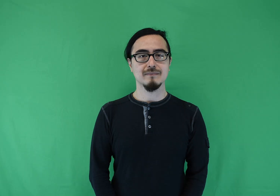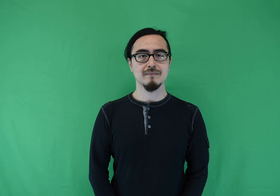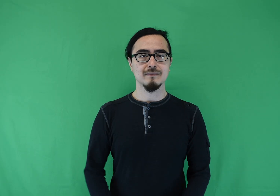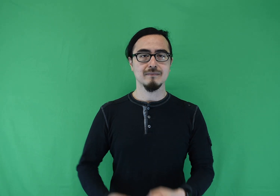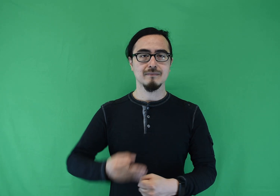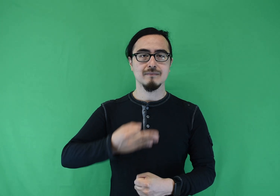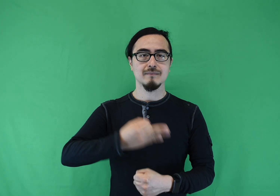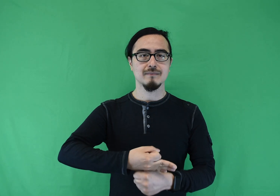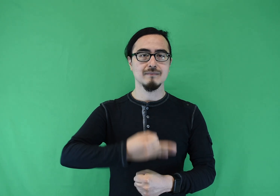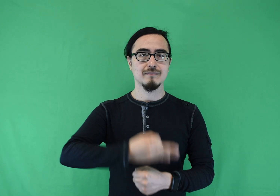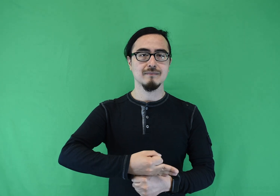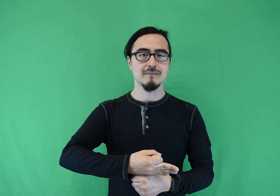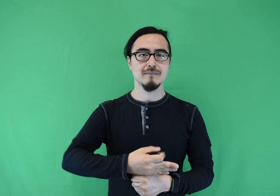ahora